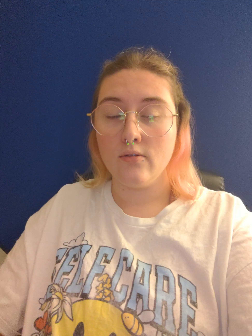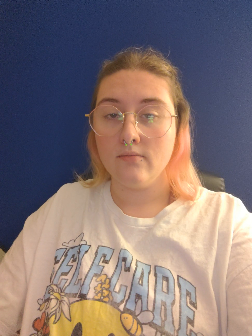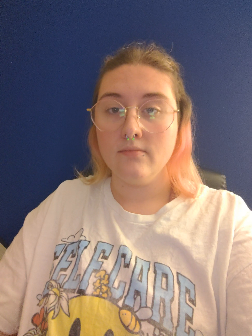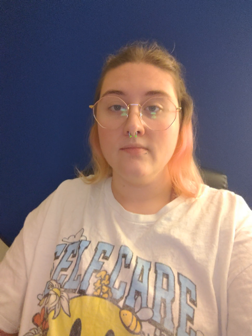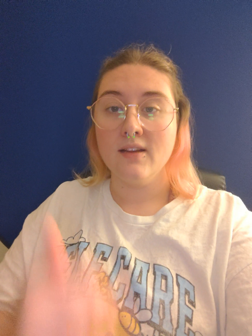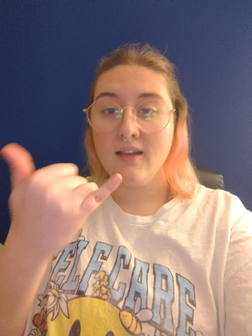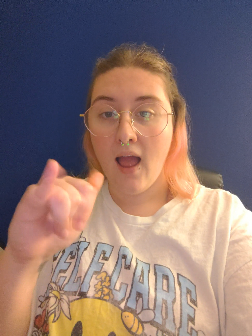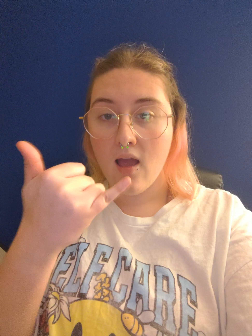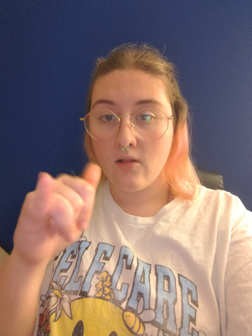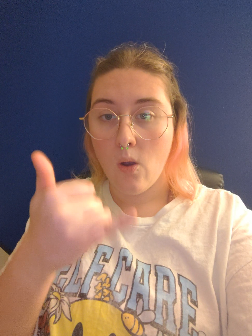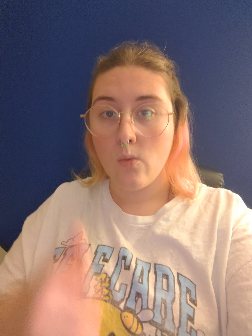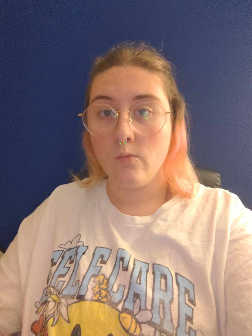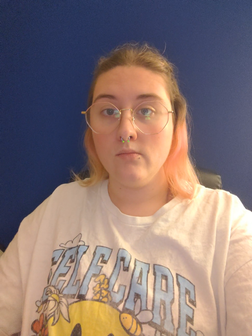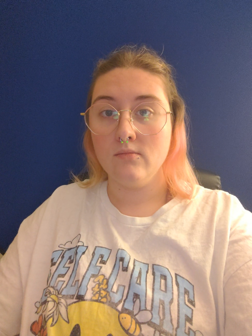yellow